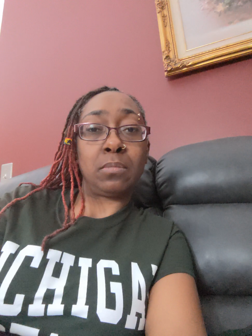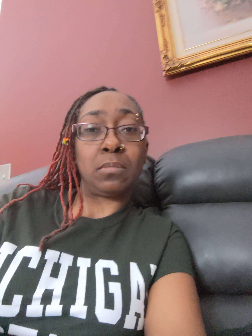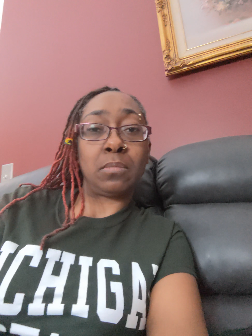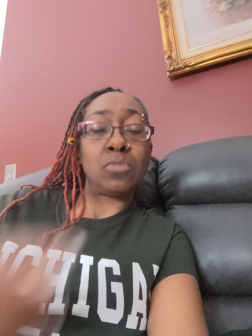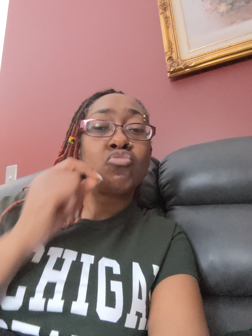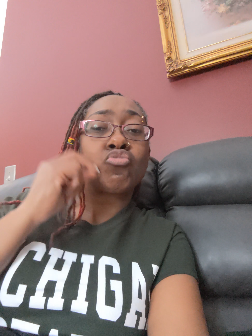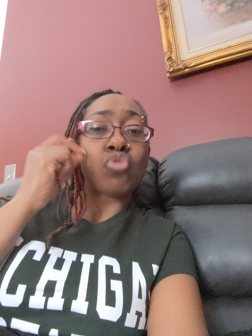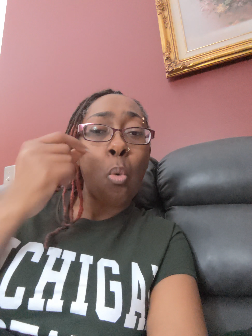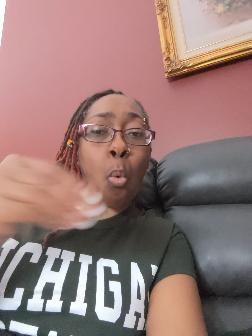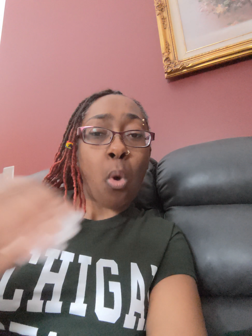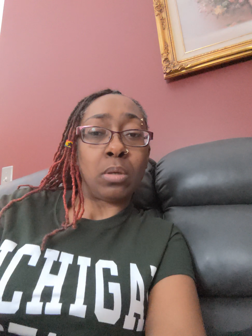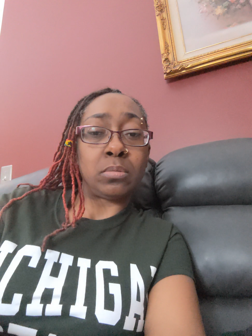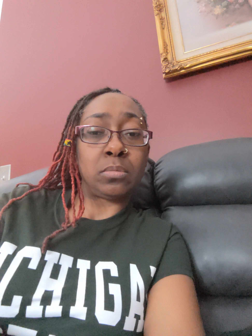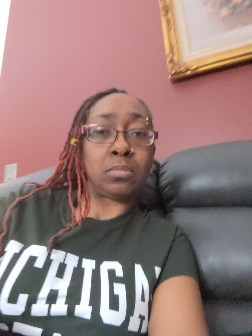store